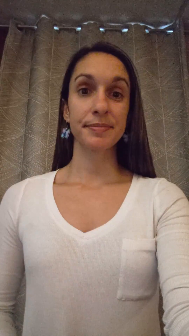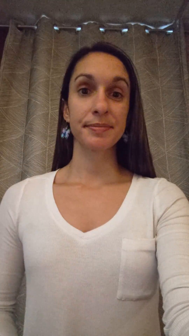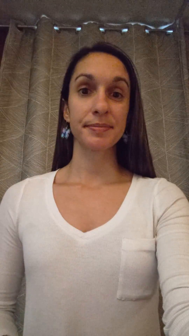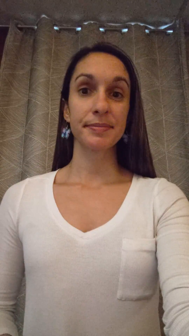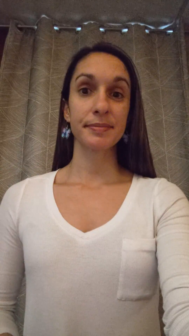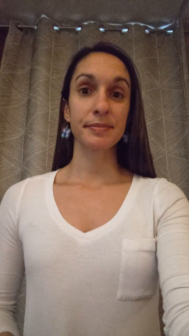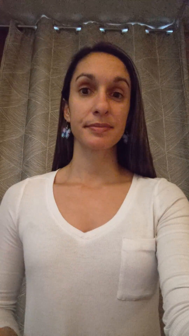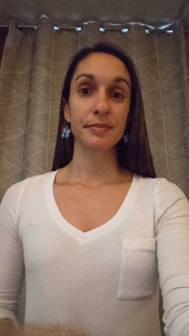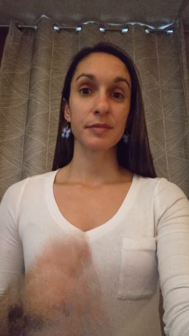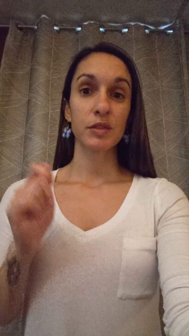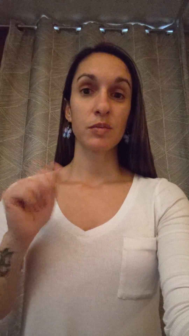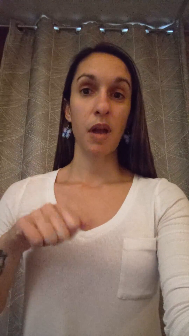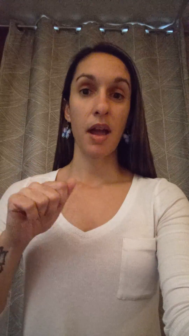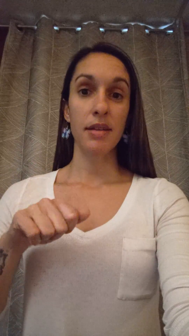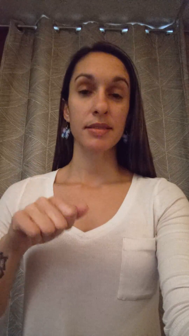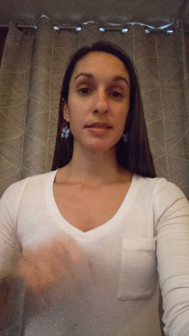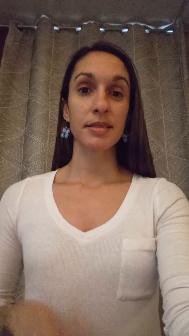rock